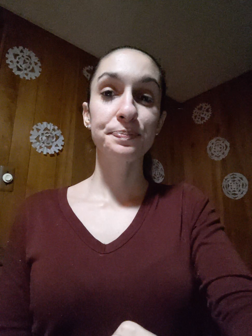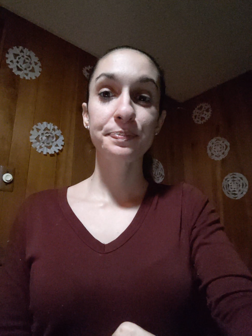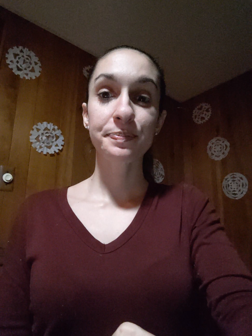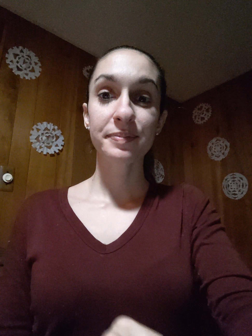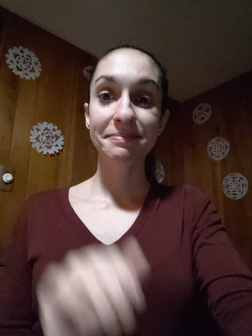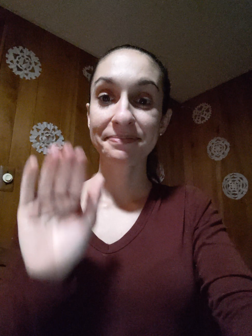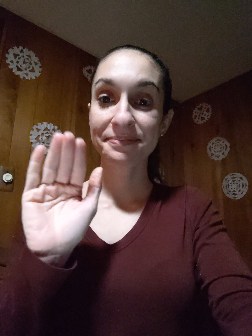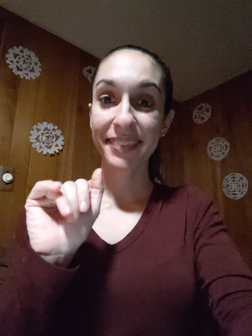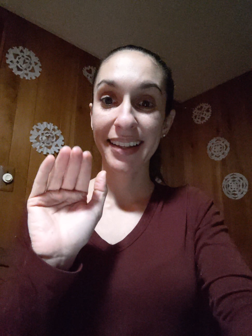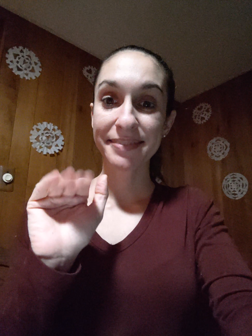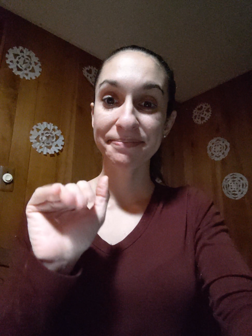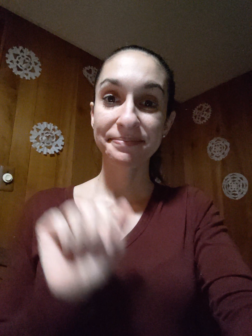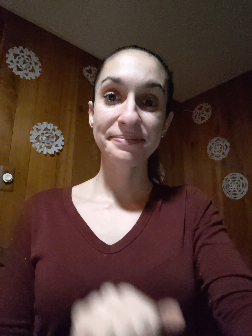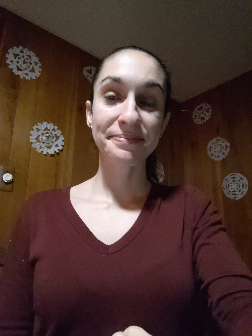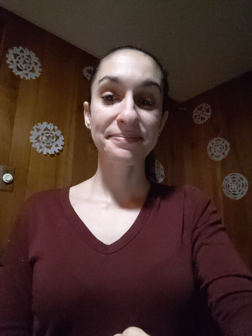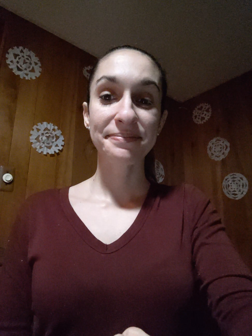bye